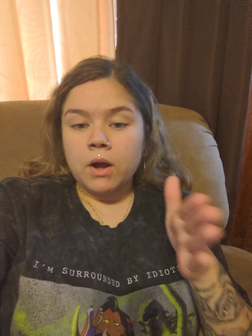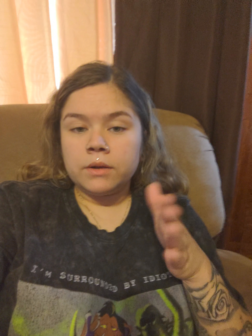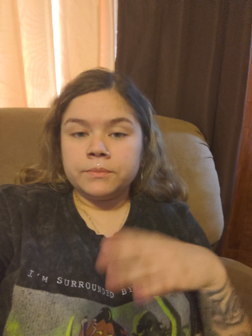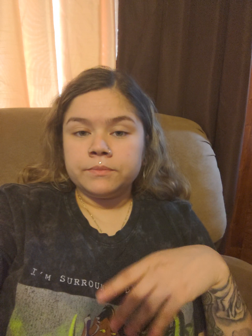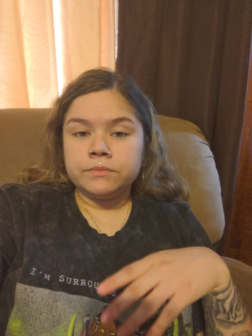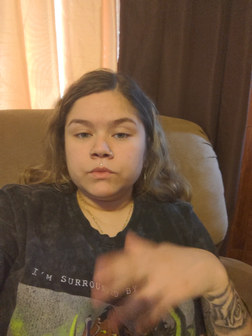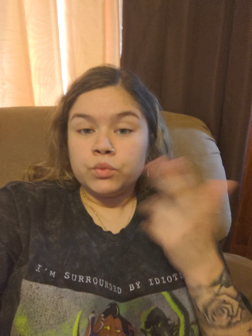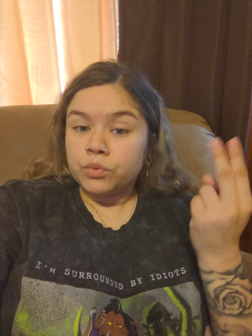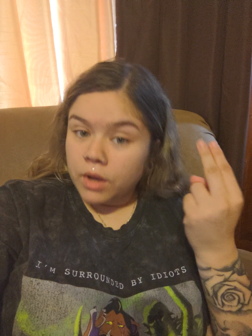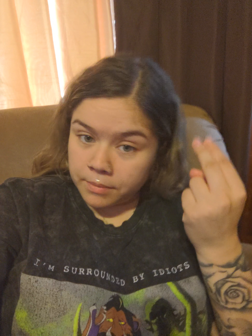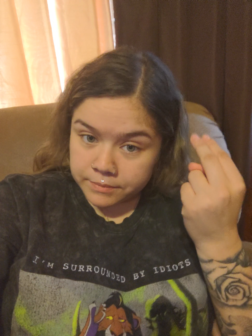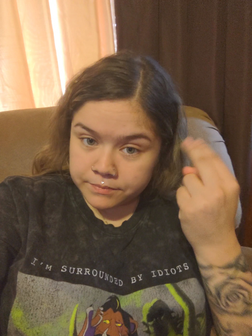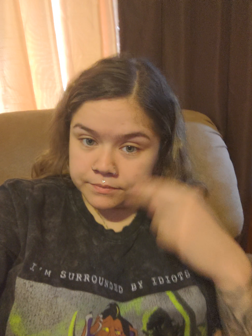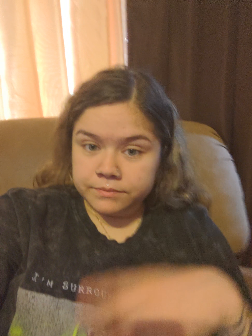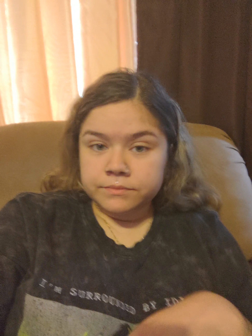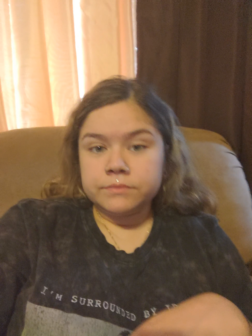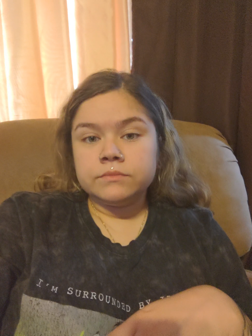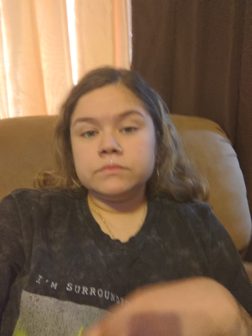rabbit